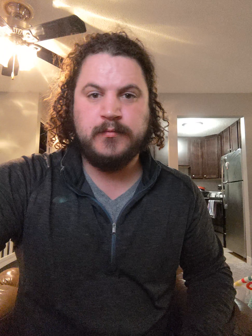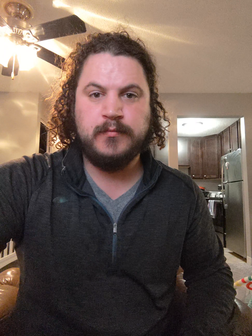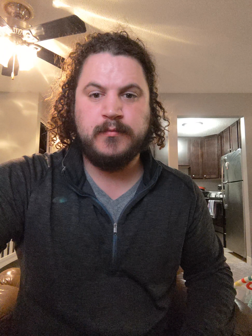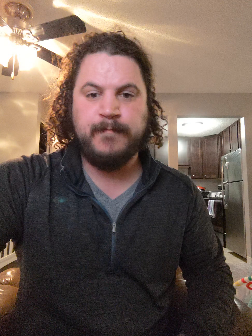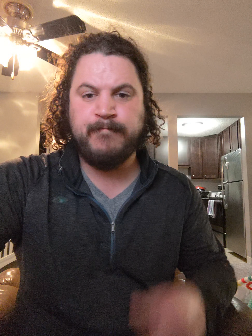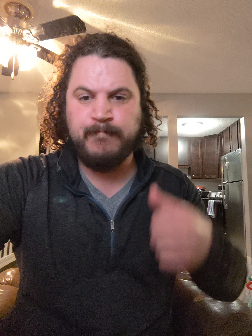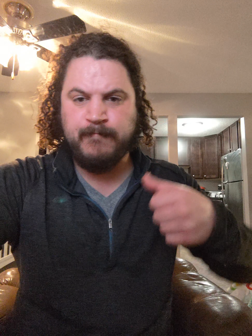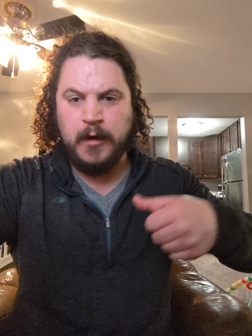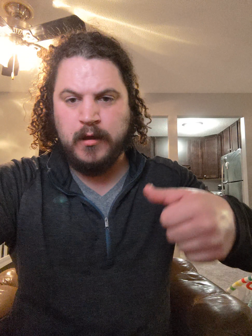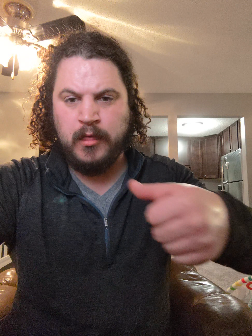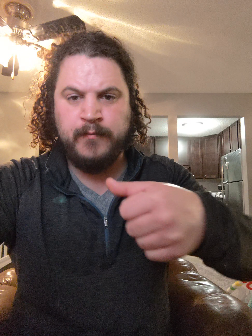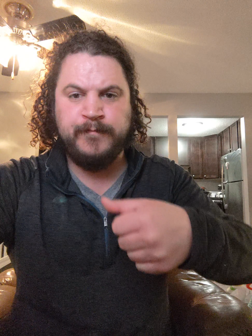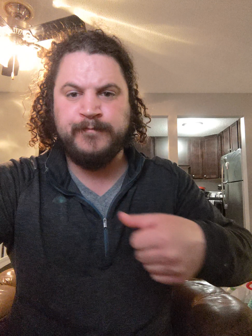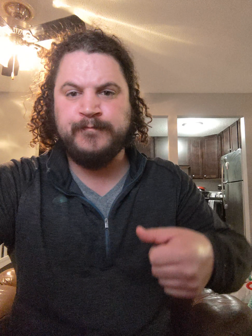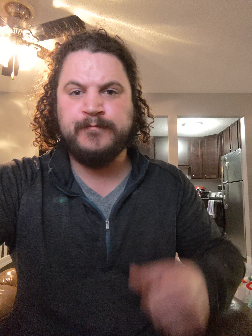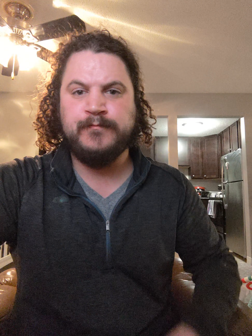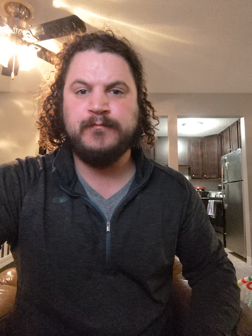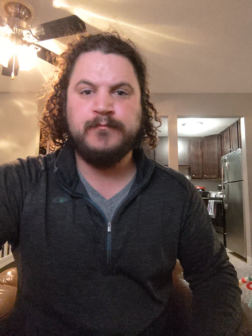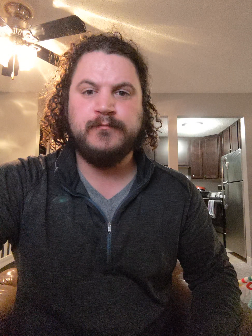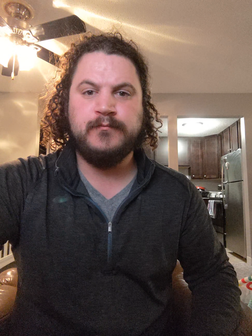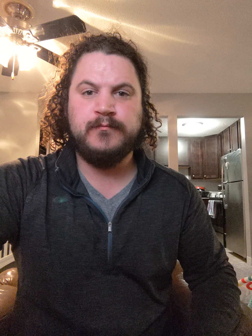puzzle